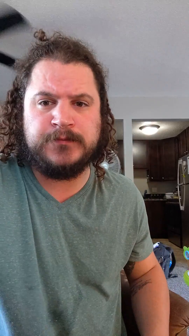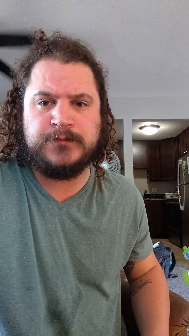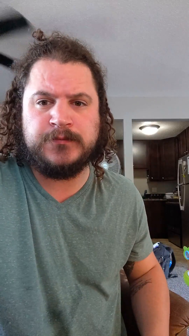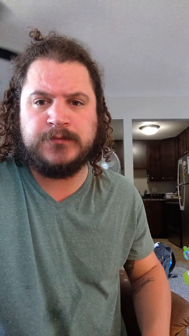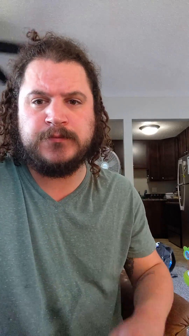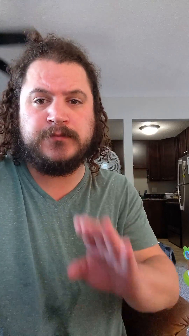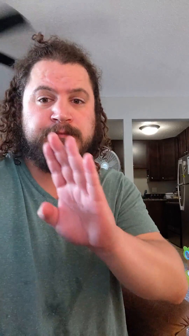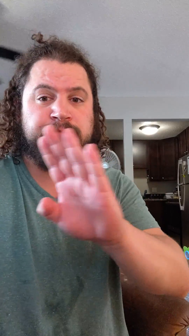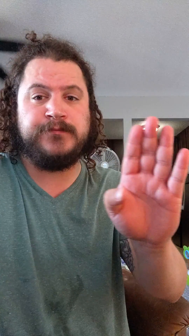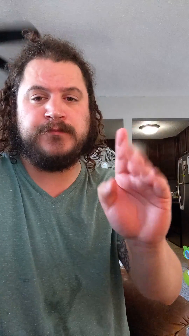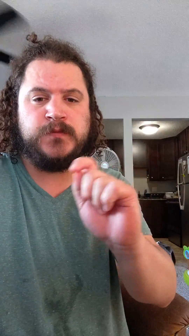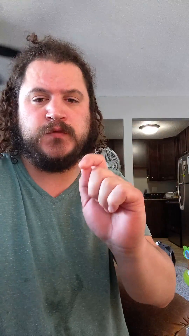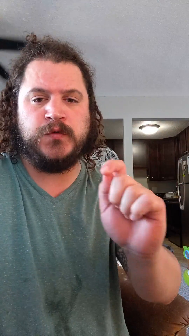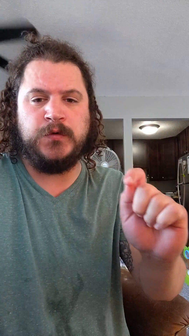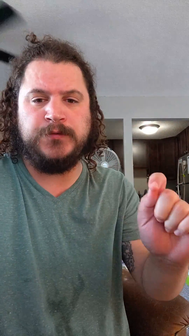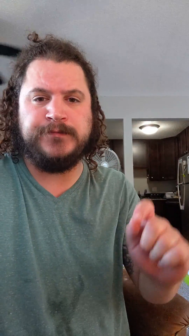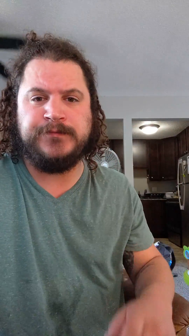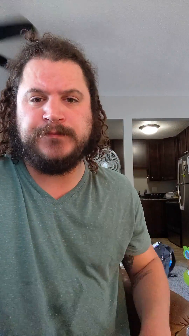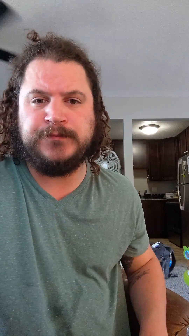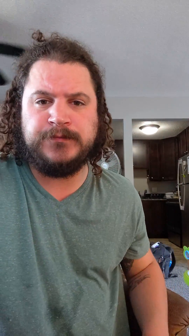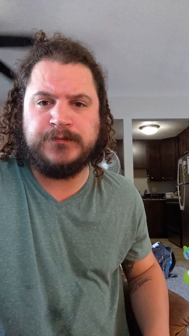chalk